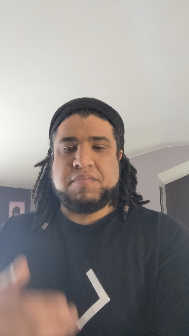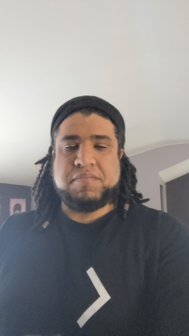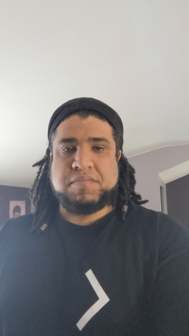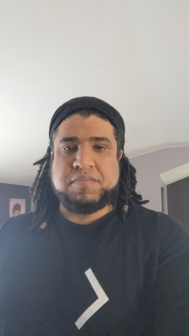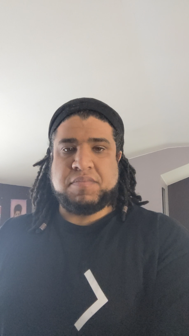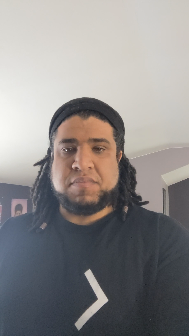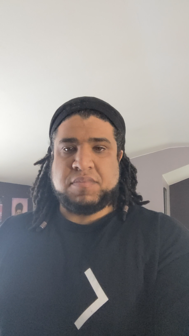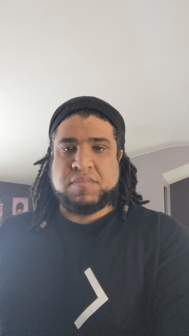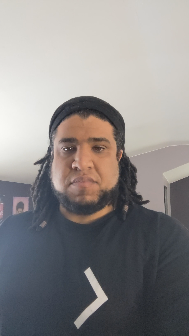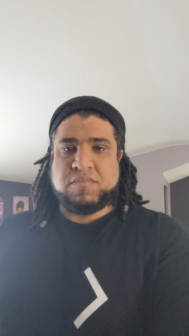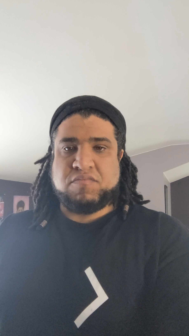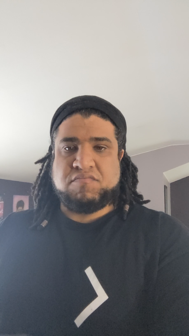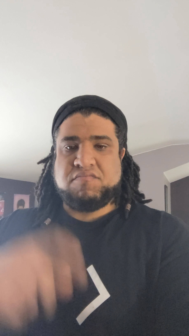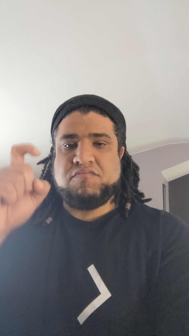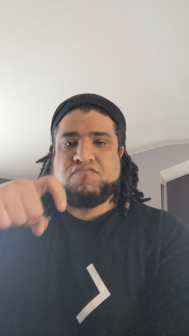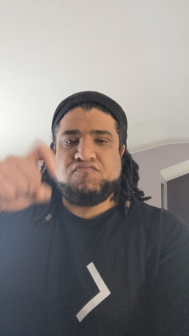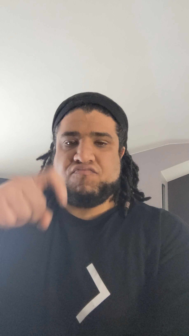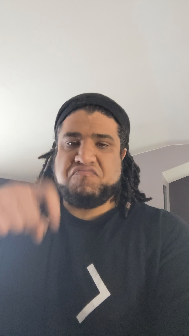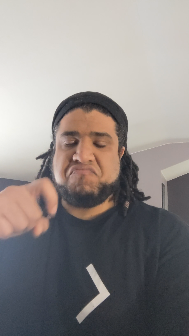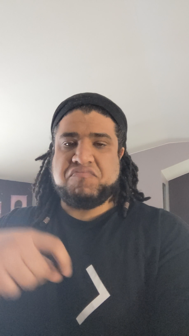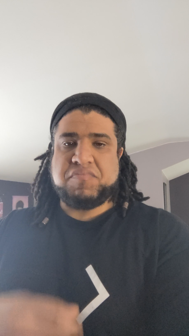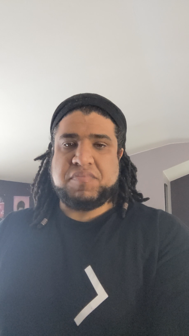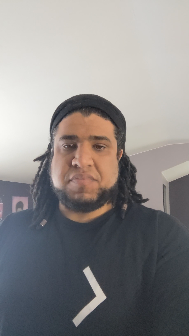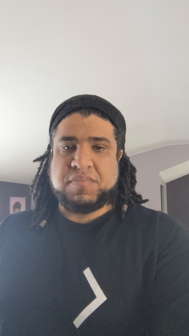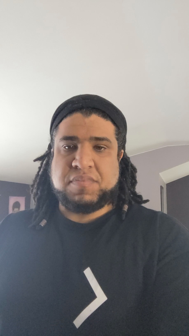should